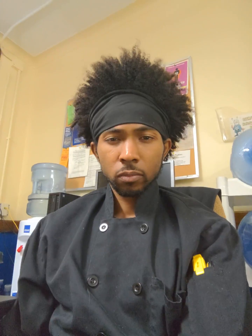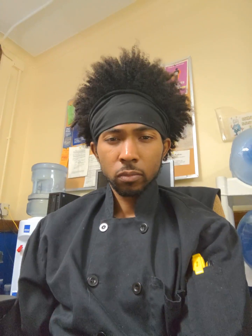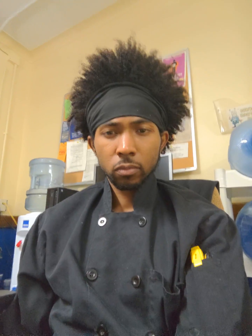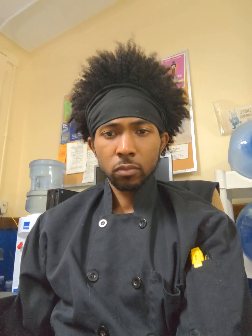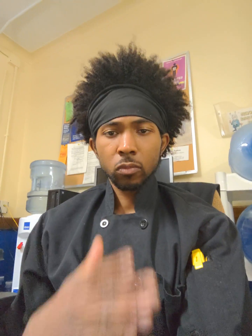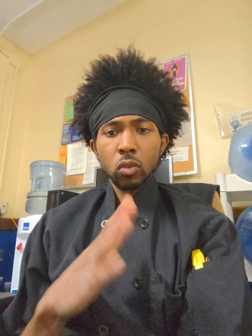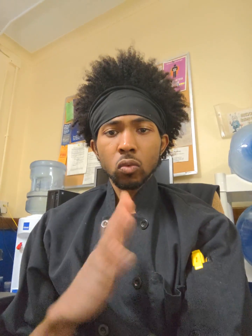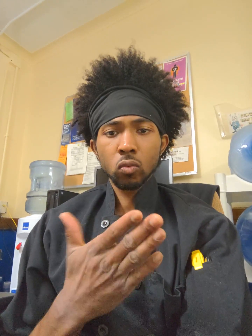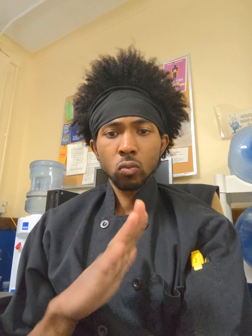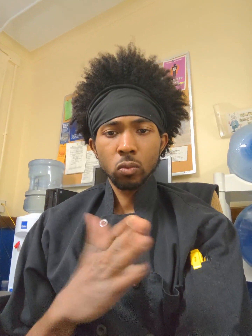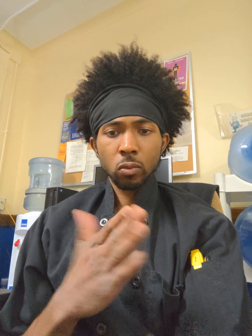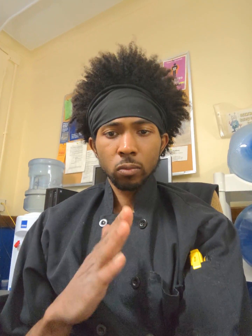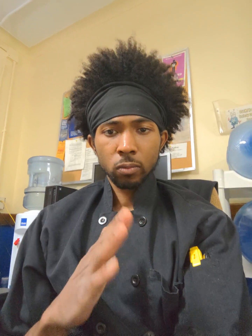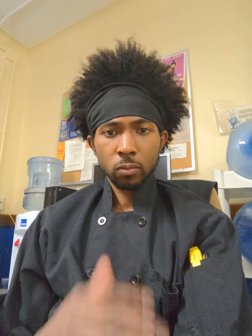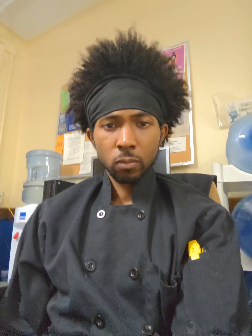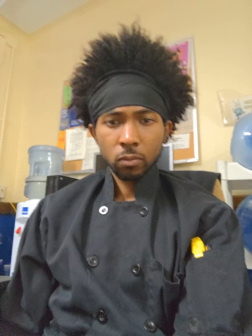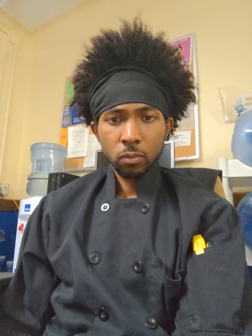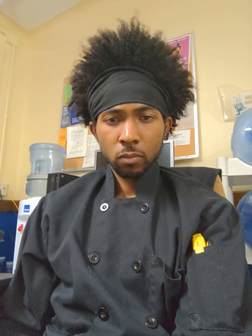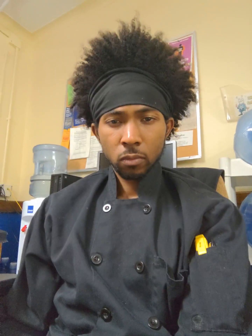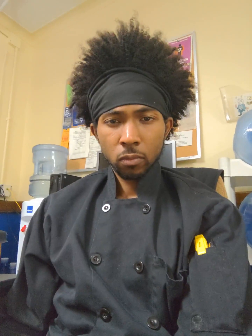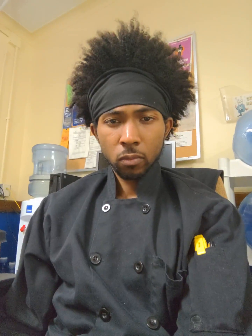share